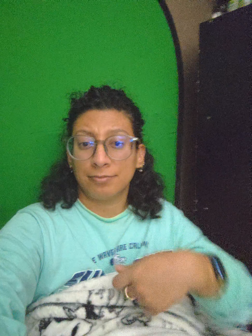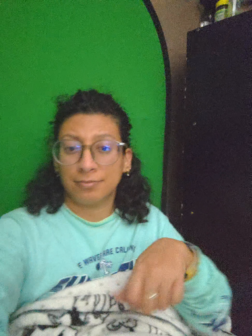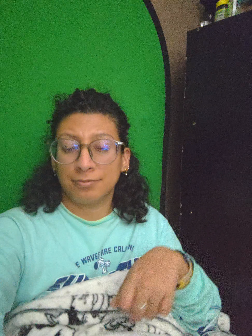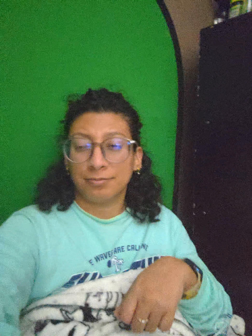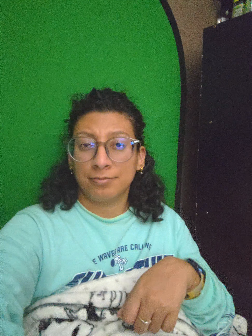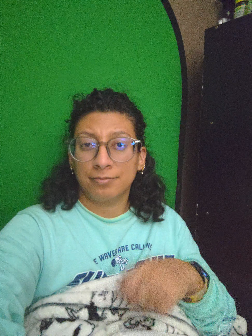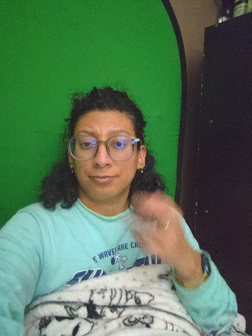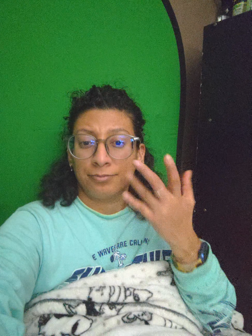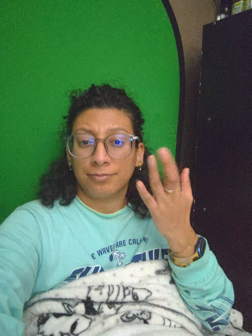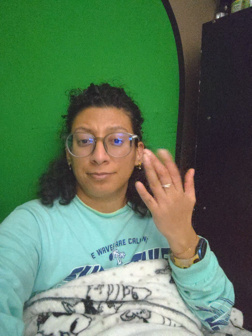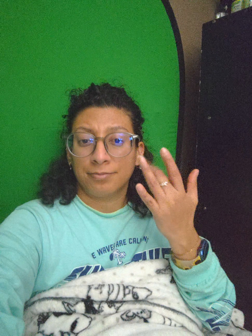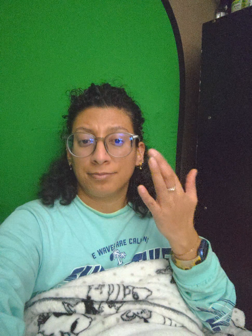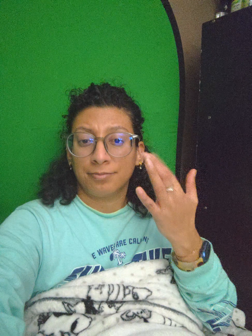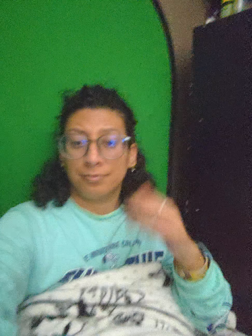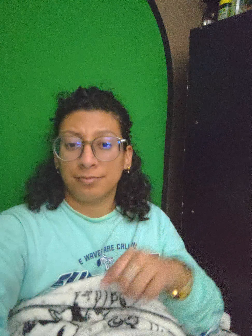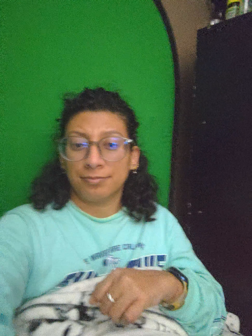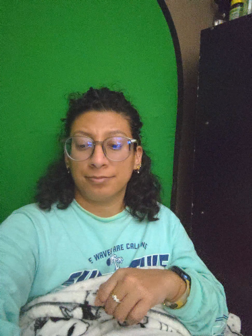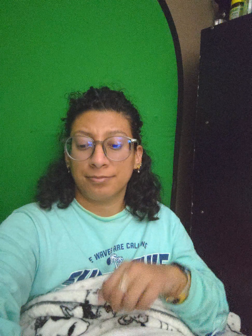wait